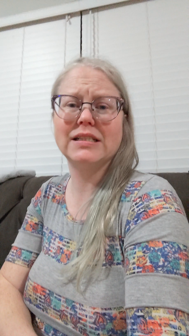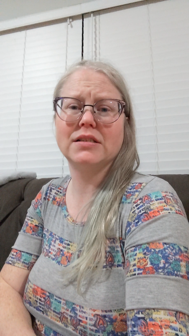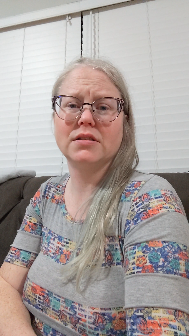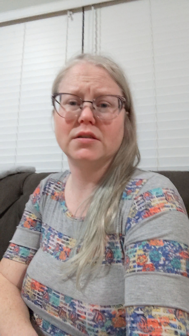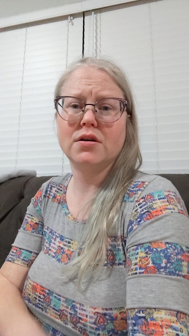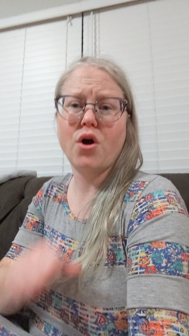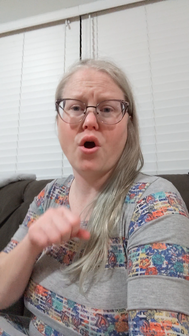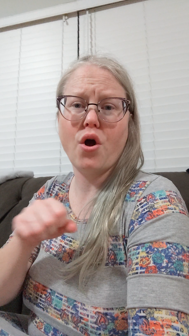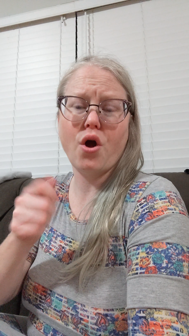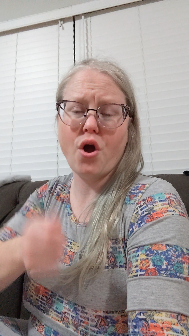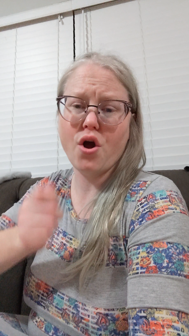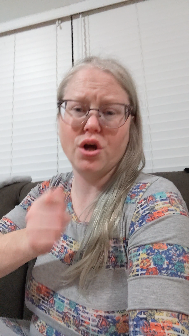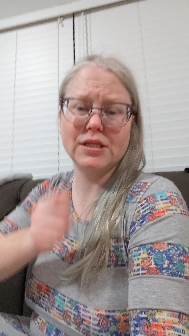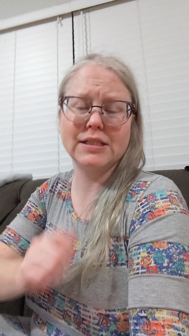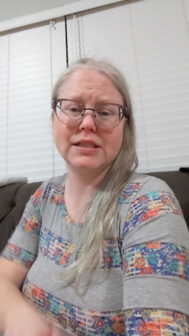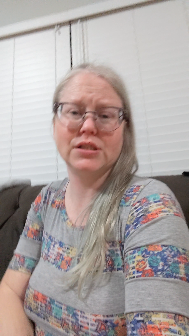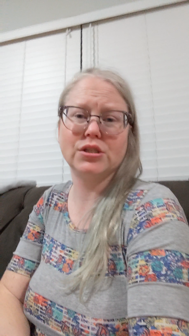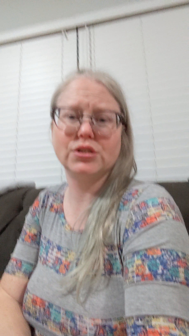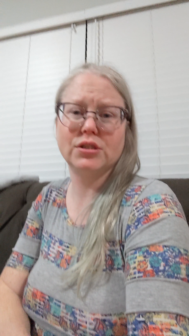cart